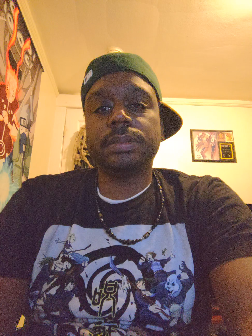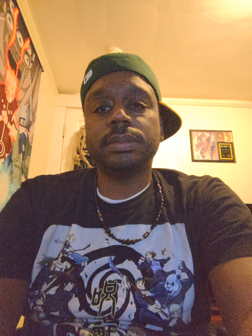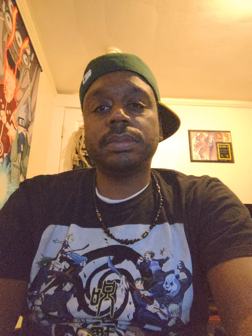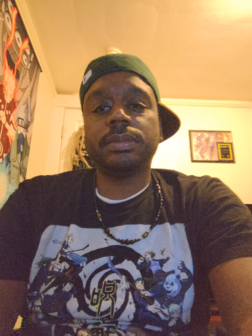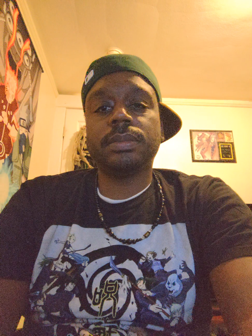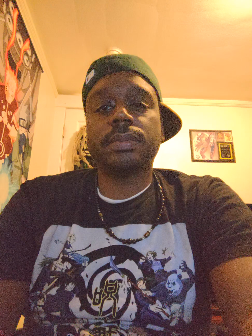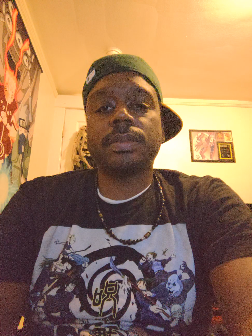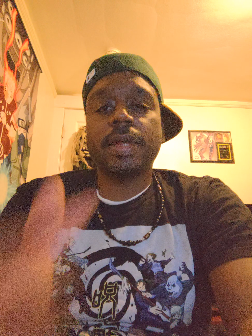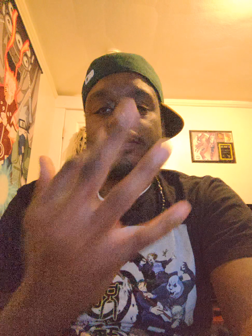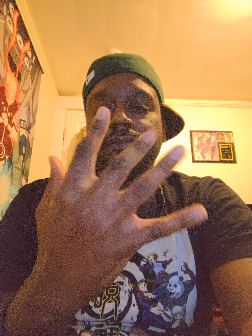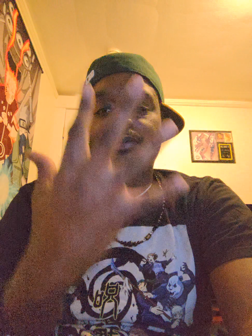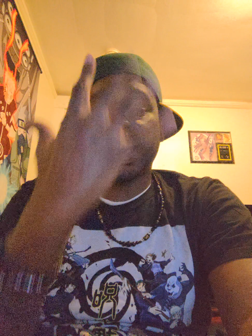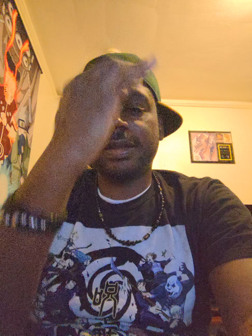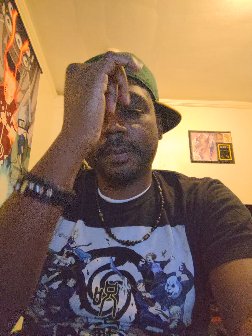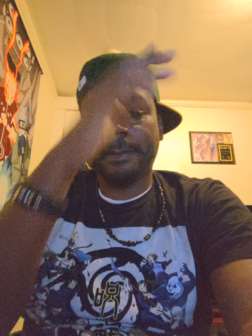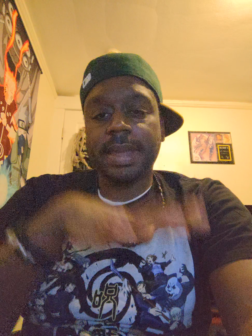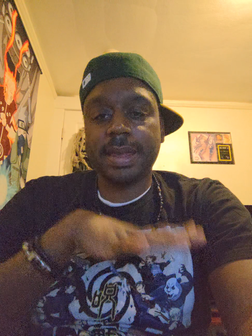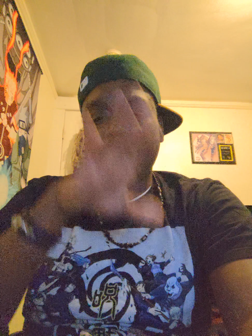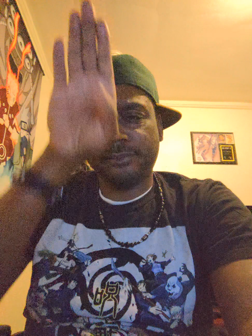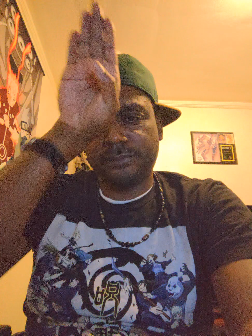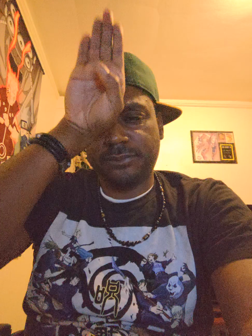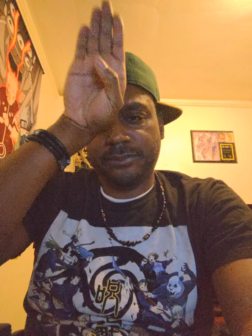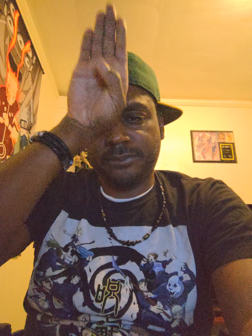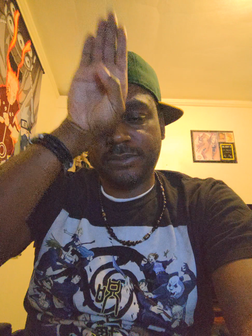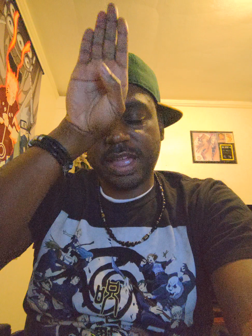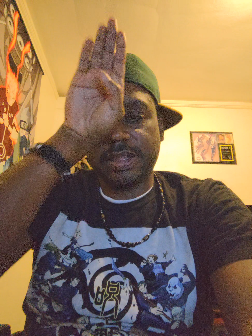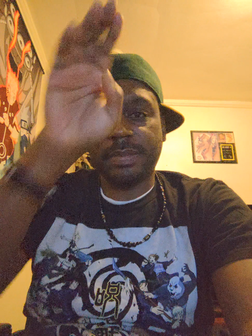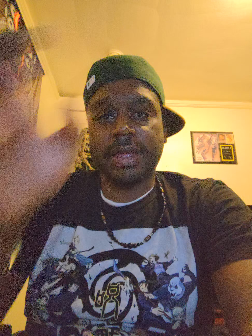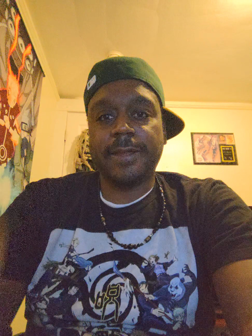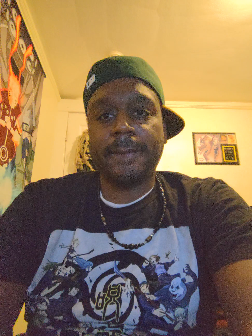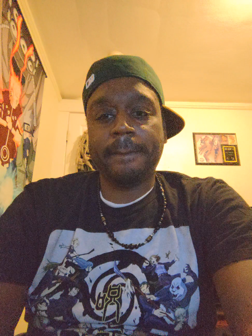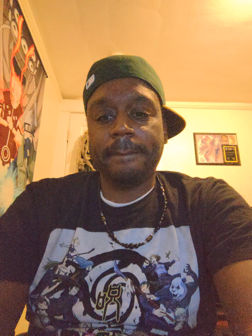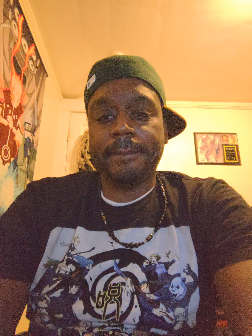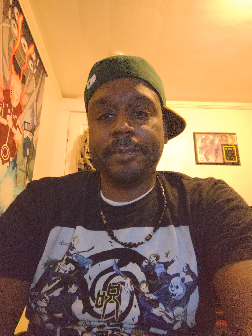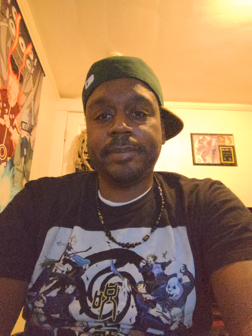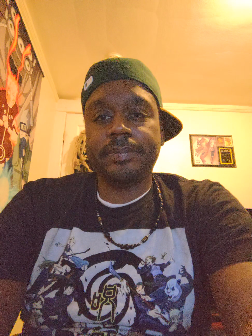fireman